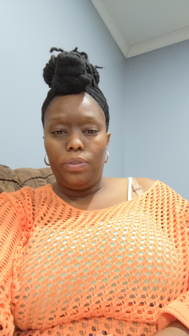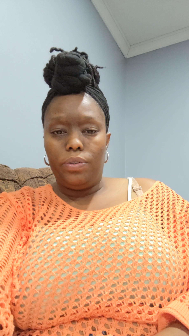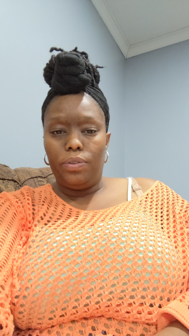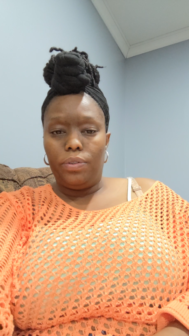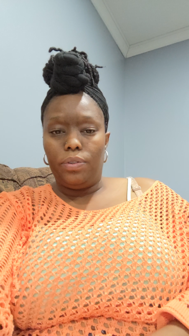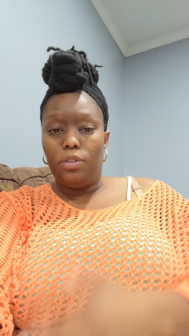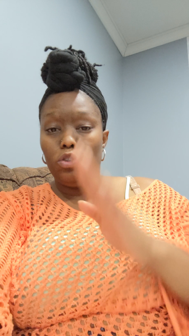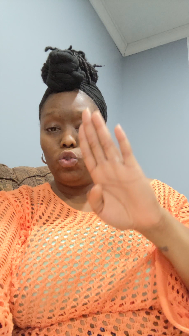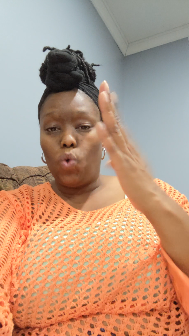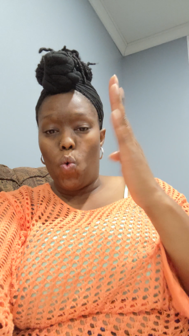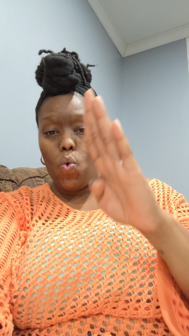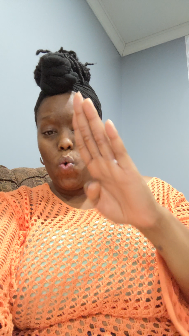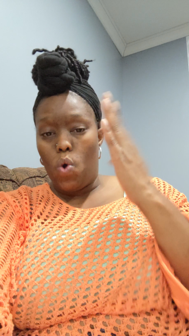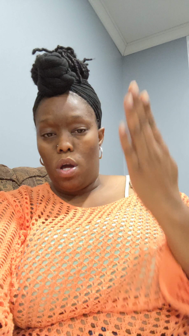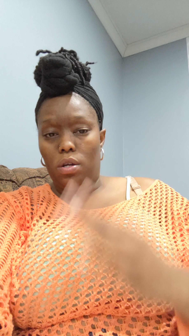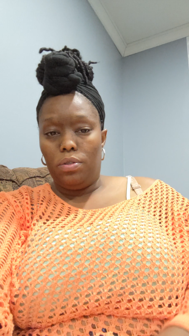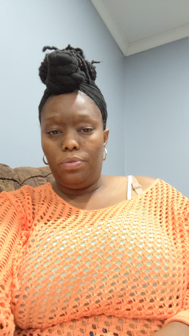door